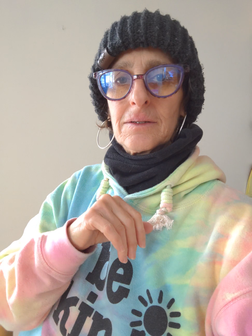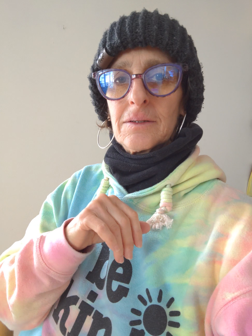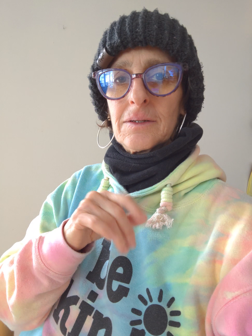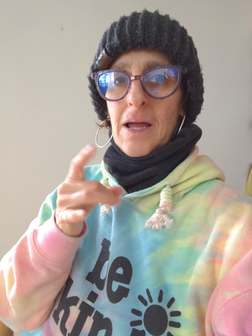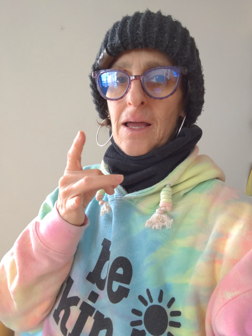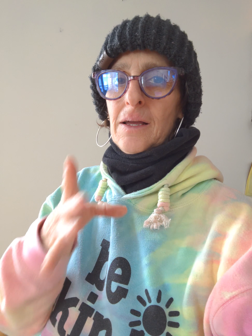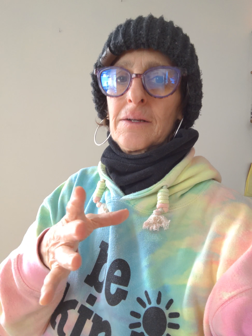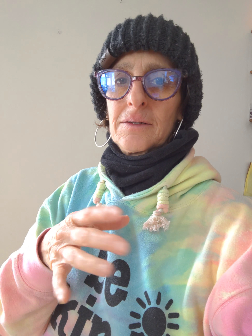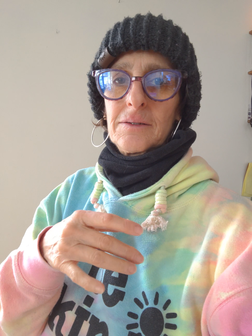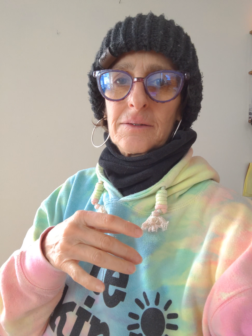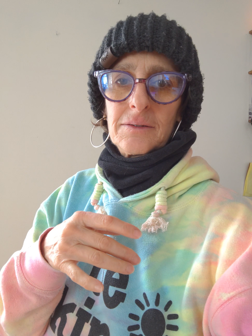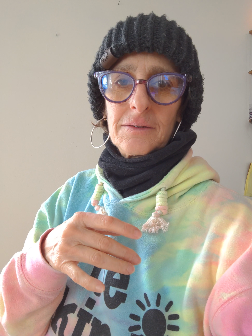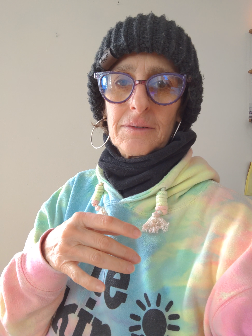hate